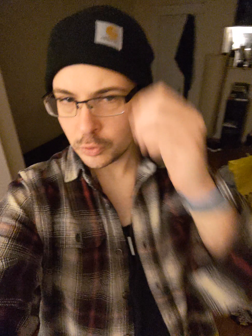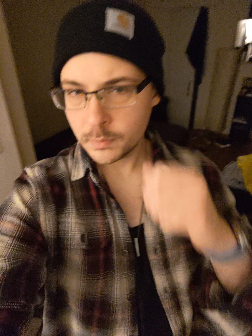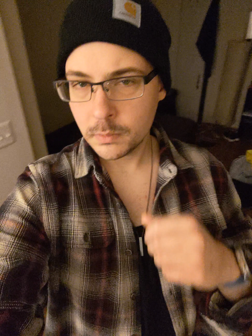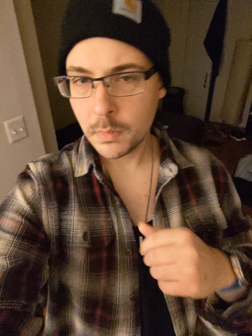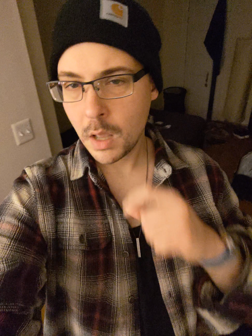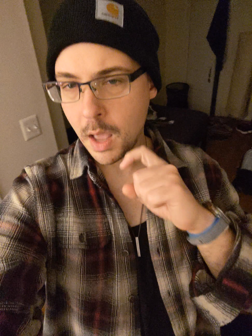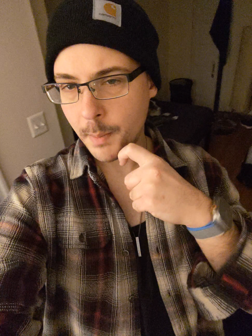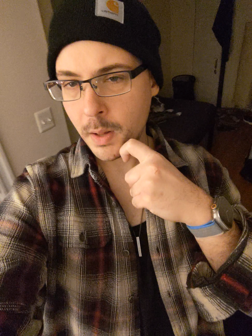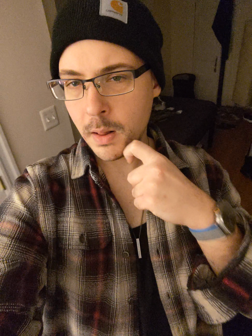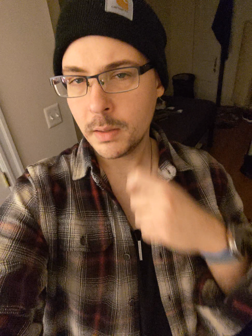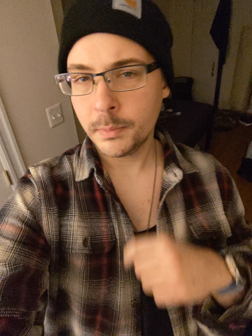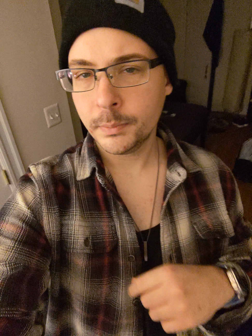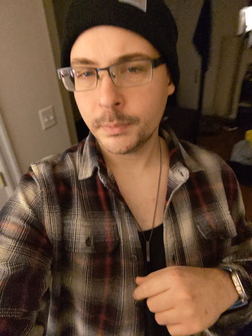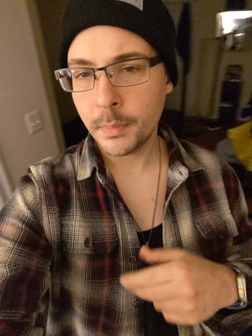apple